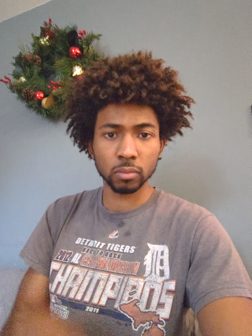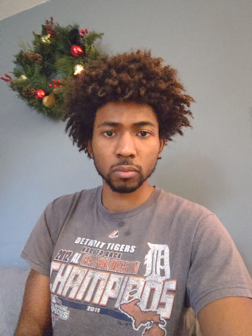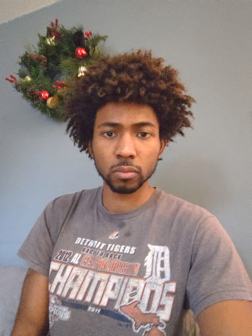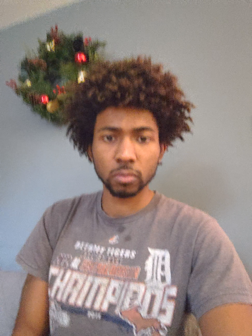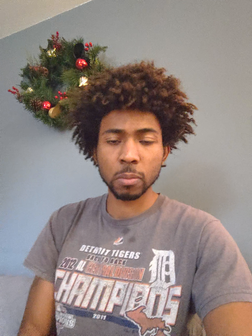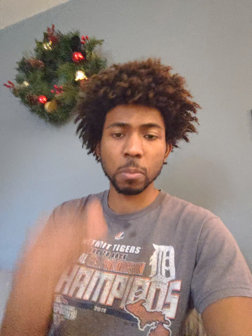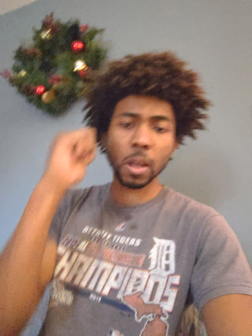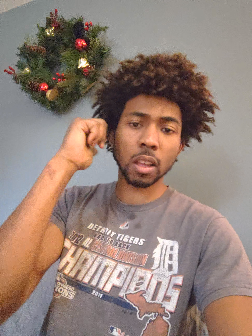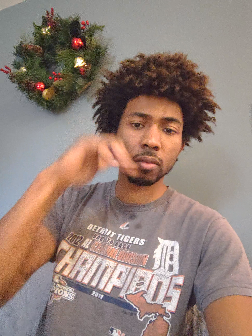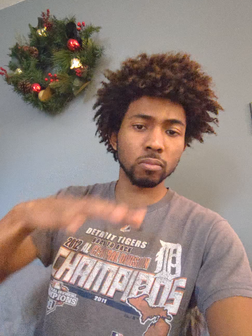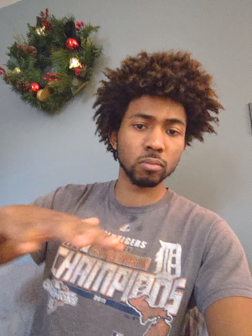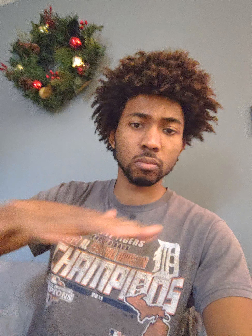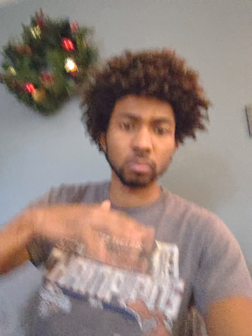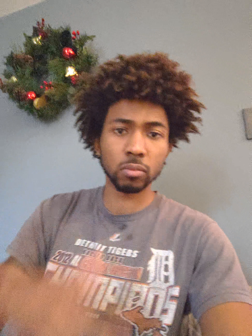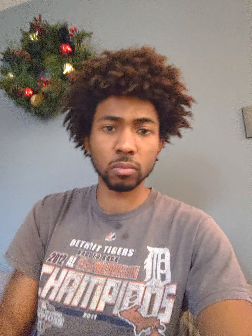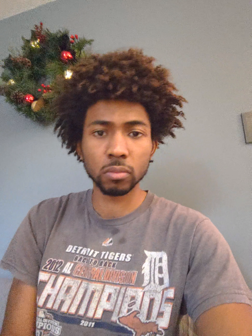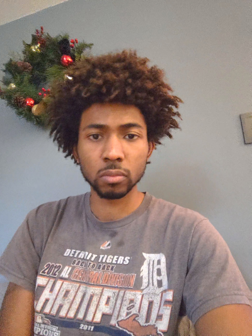backyard